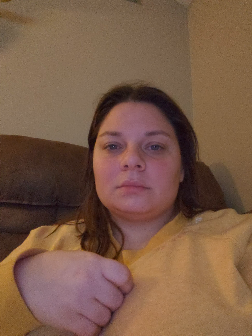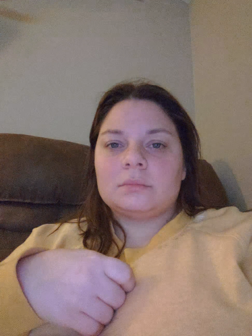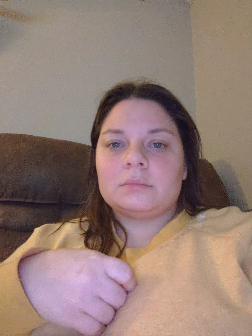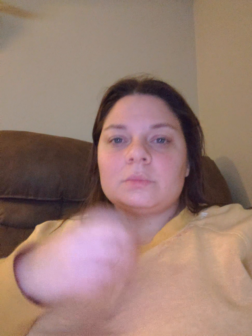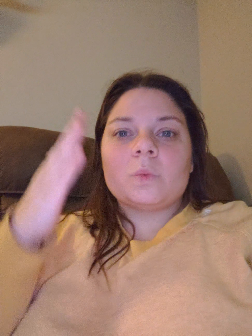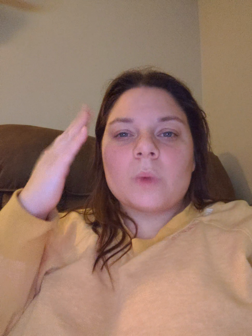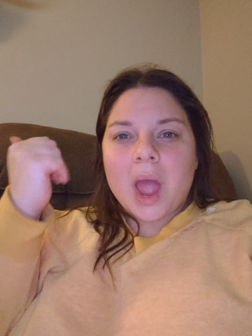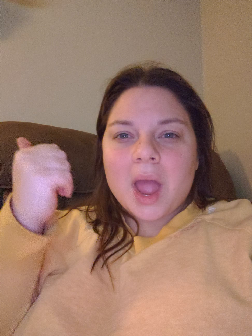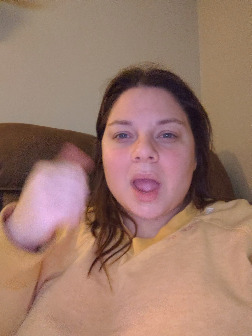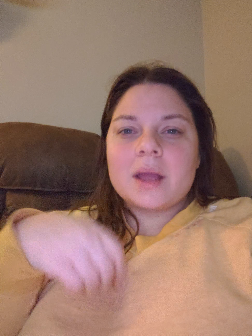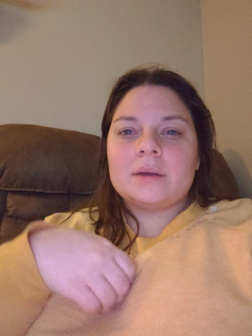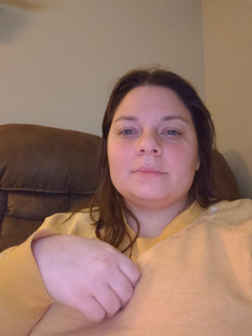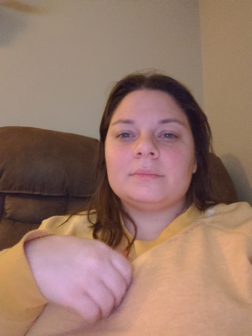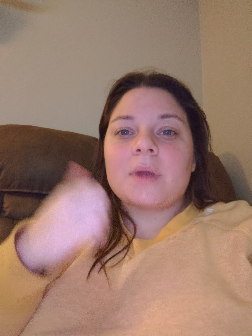why